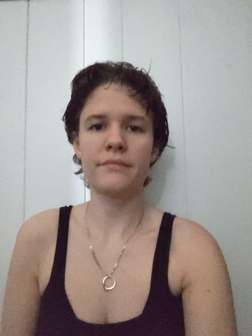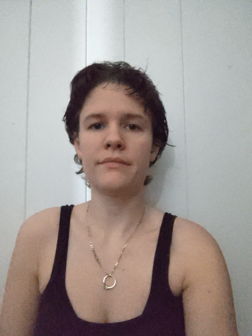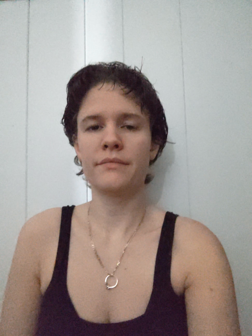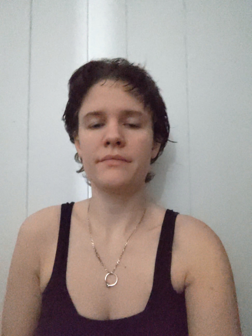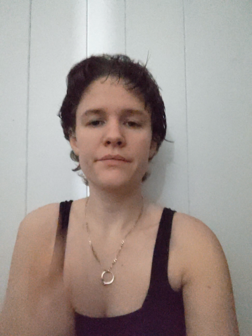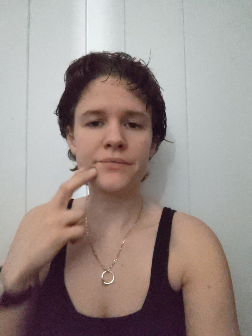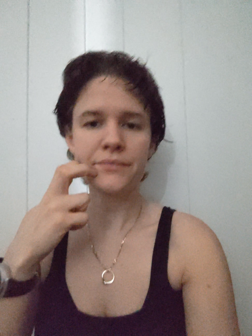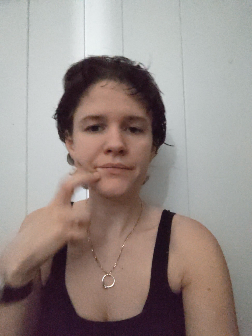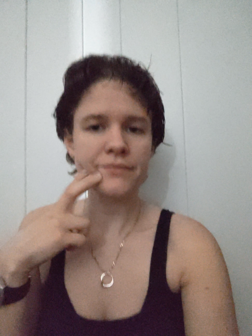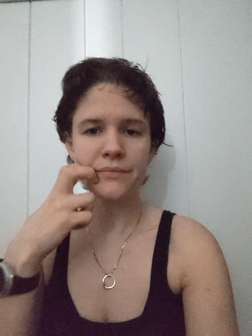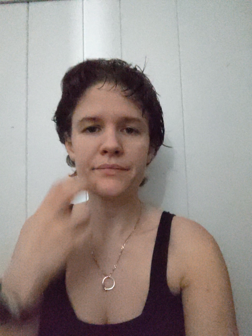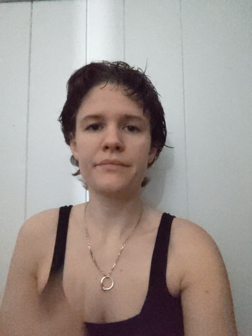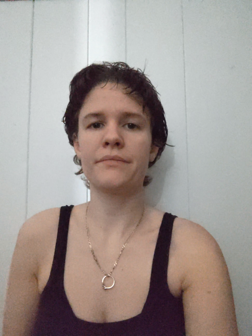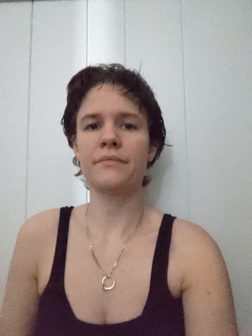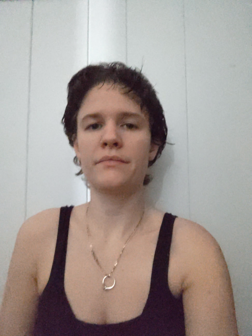gum